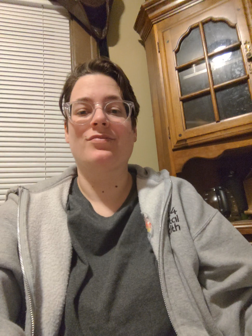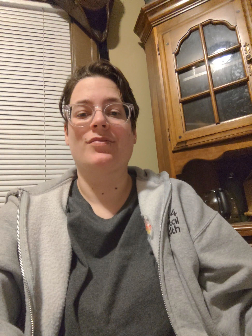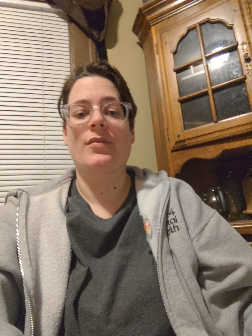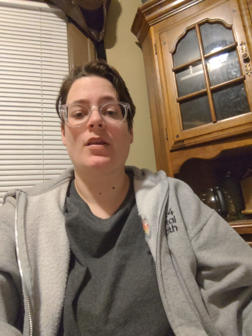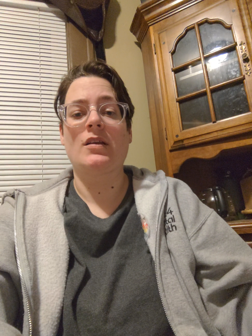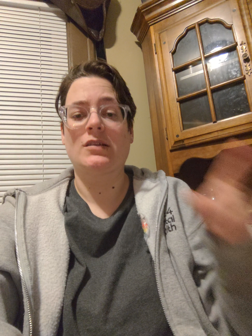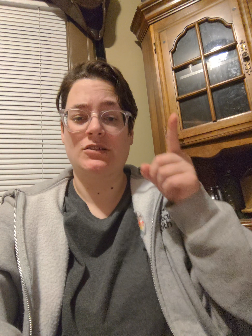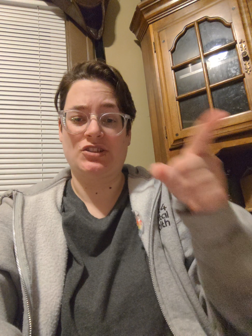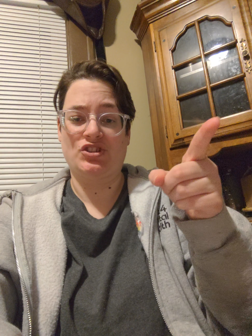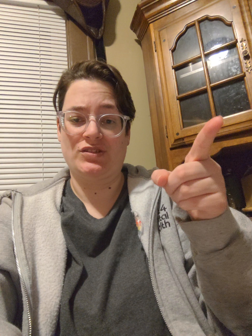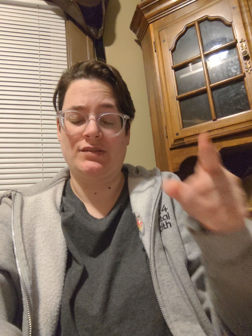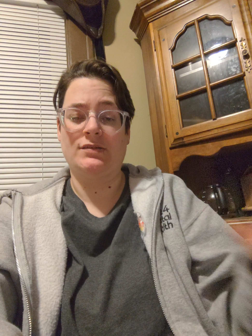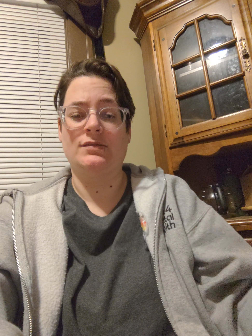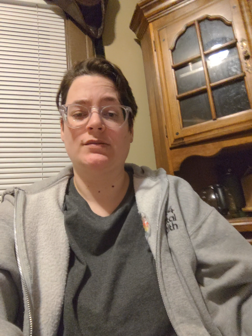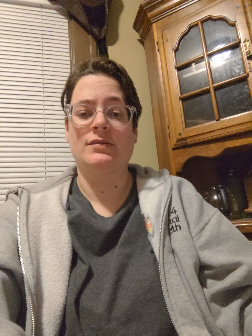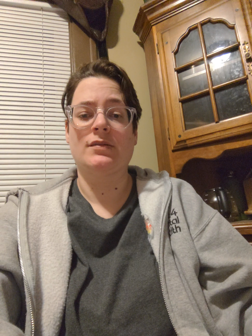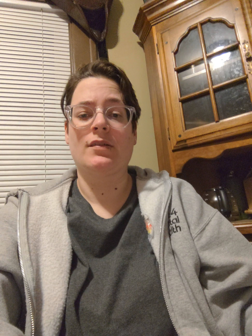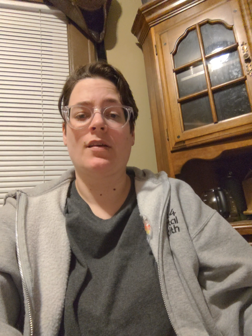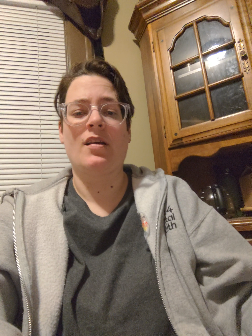he/she/it